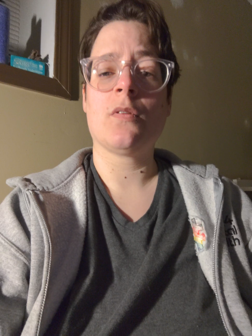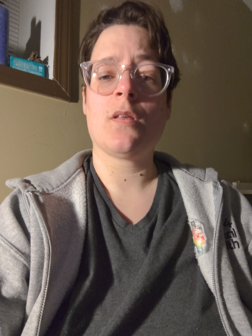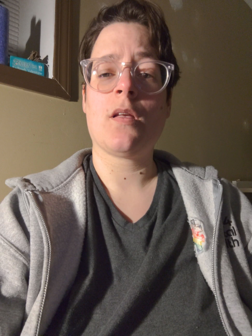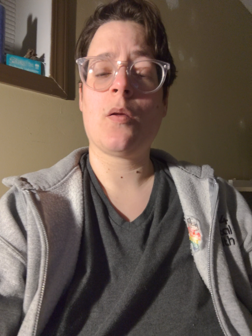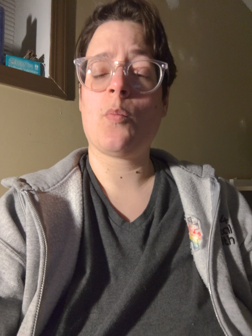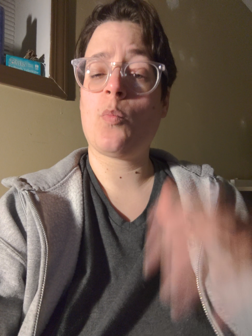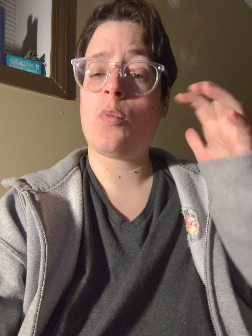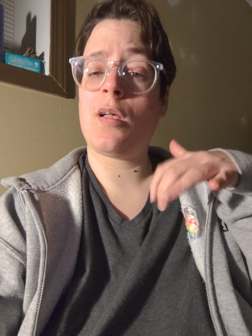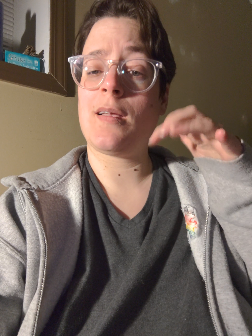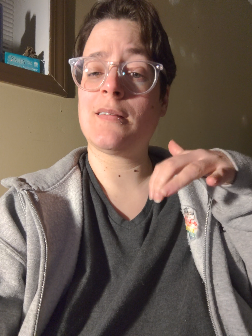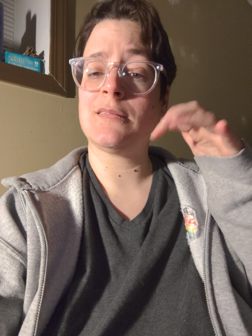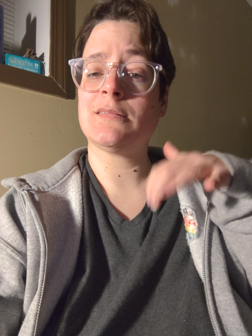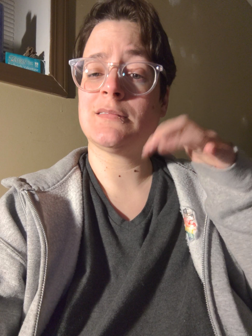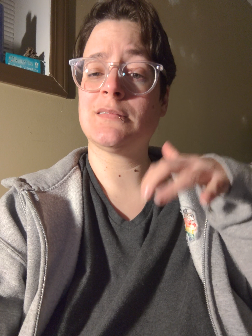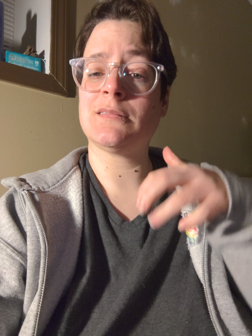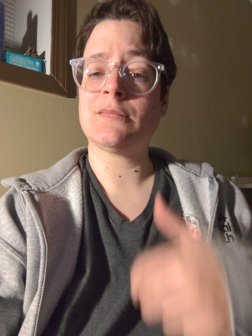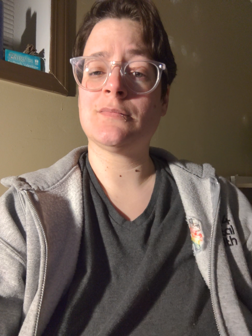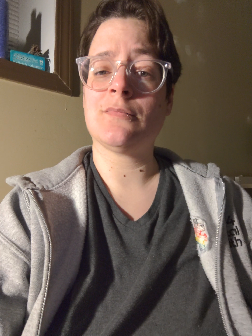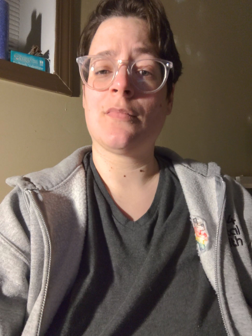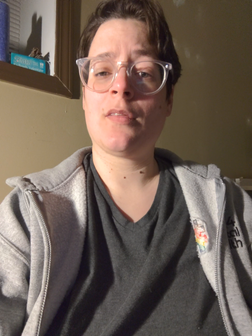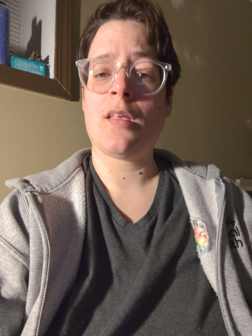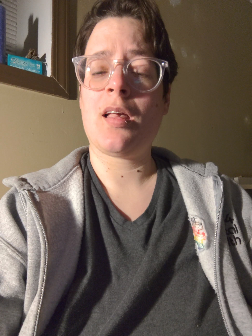rain